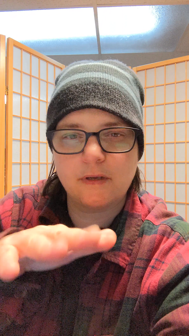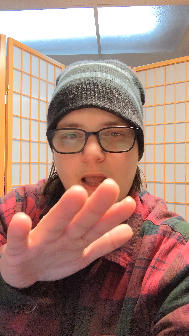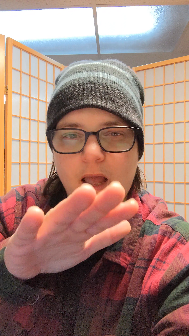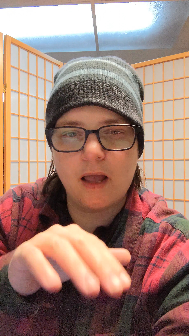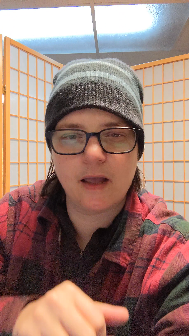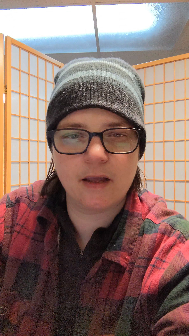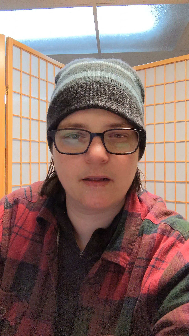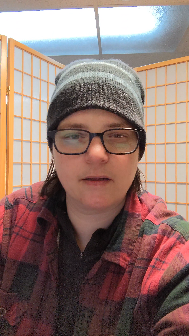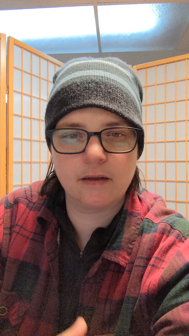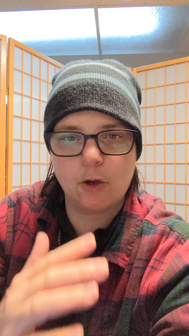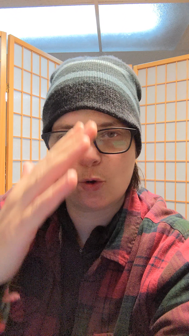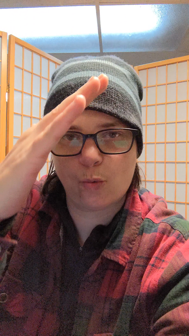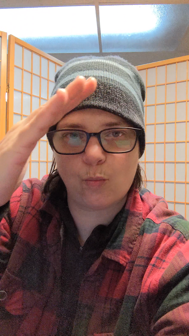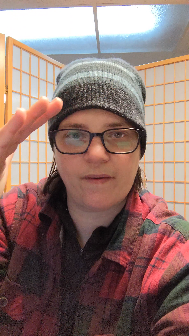roof